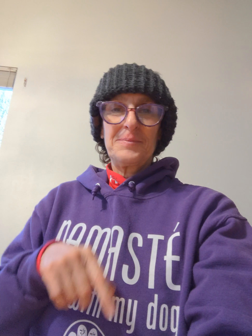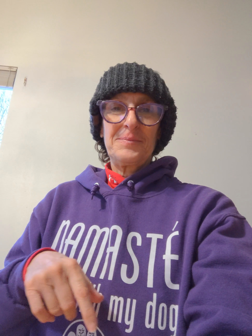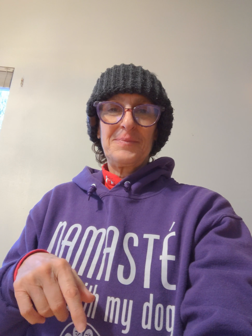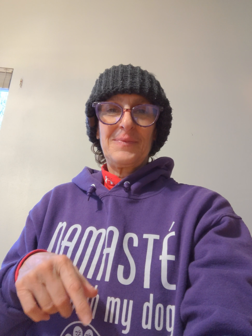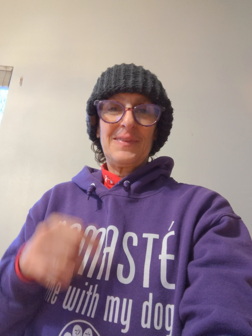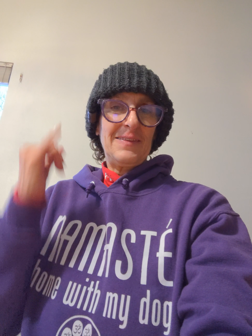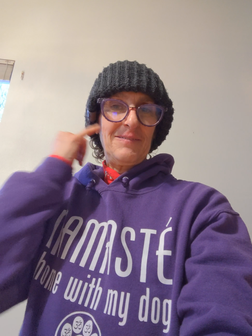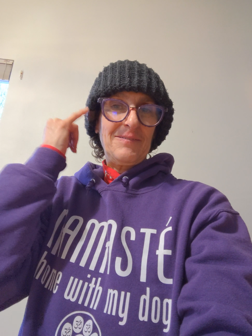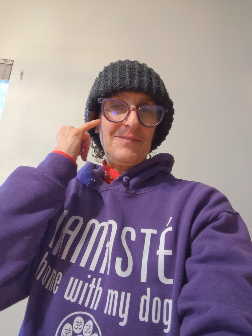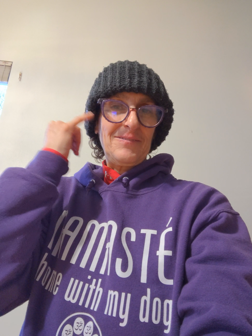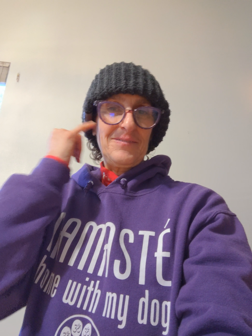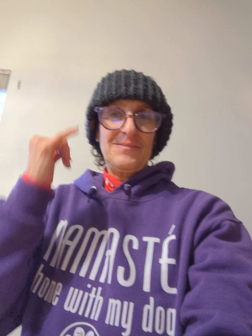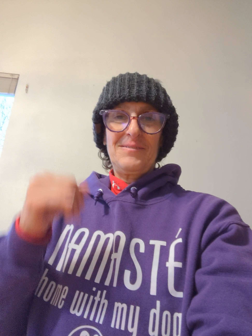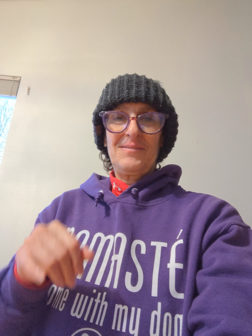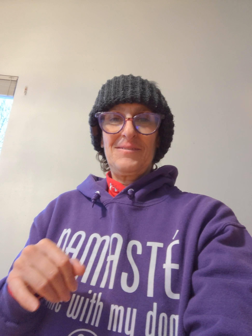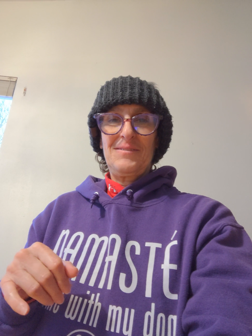if